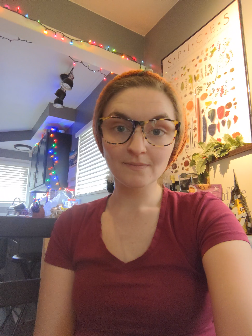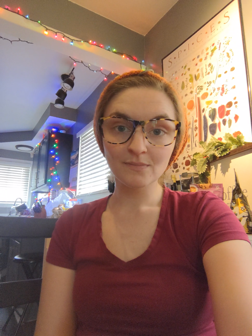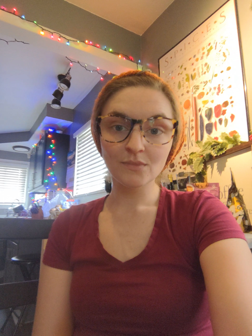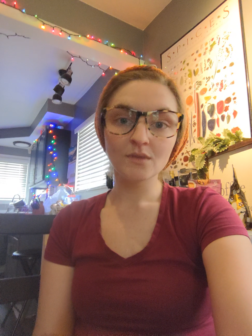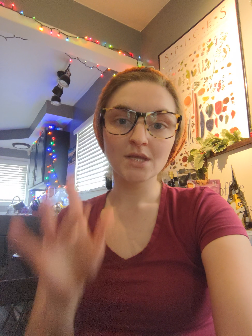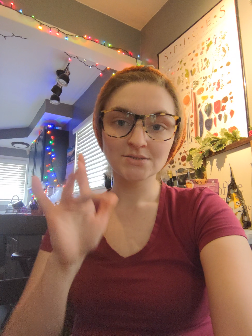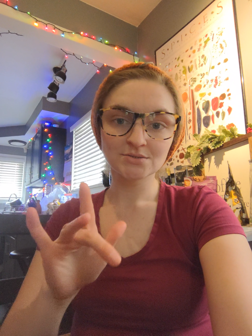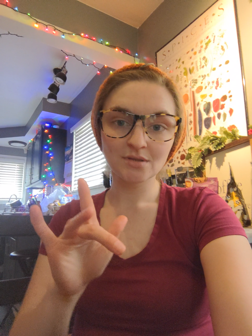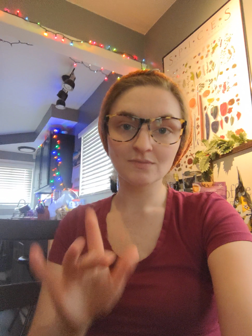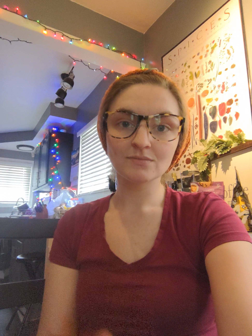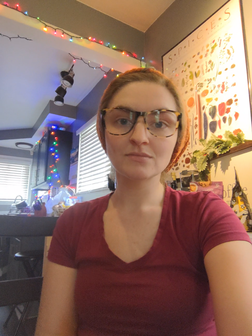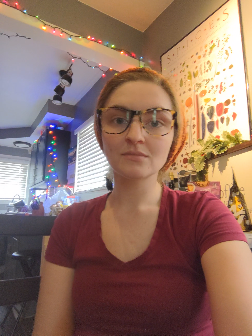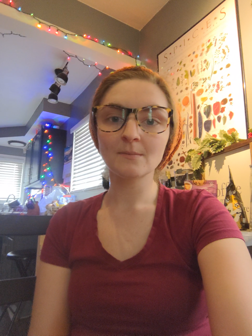touch